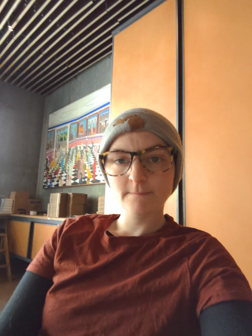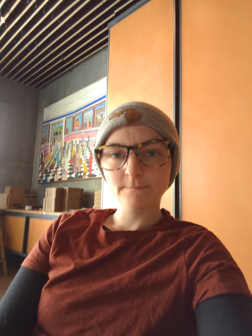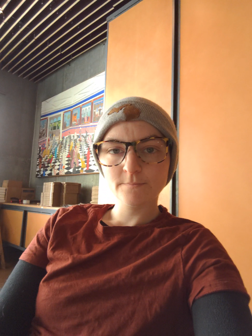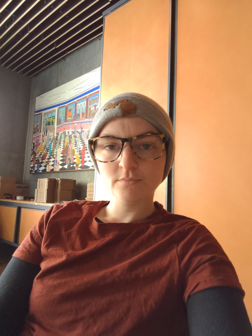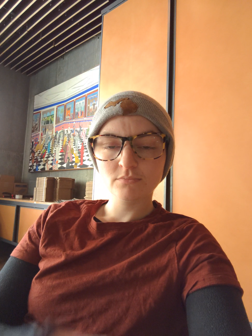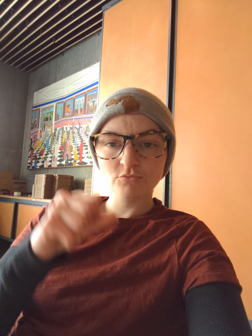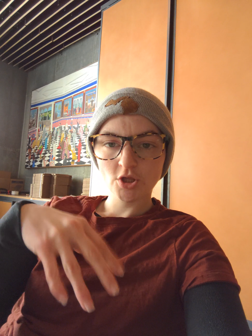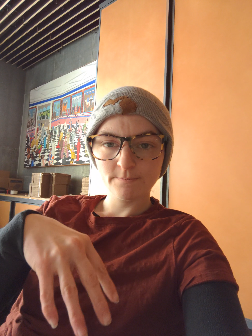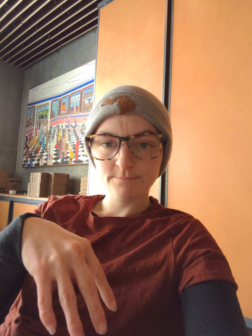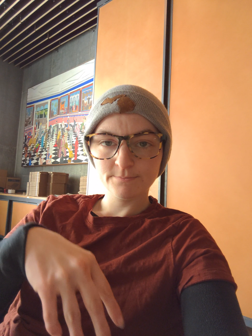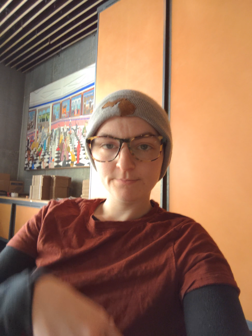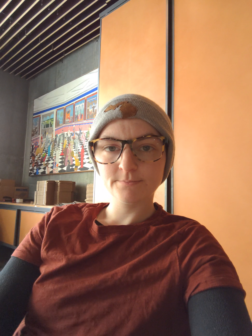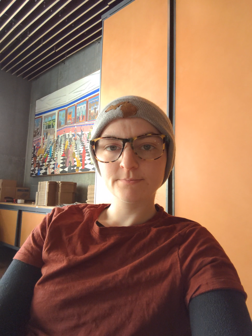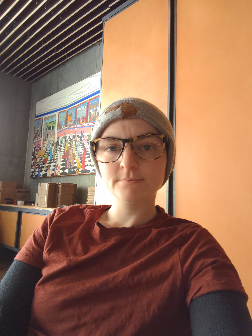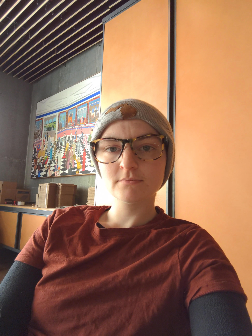drop